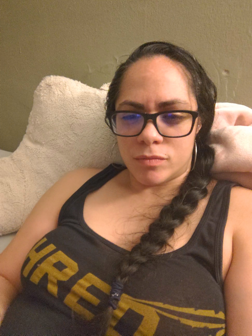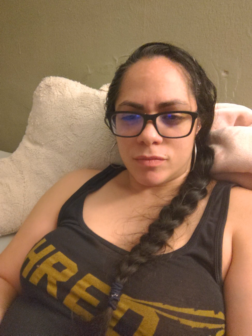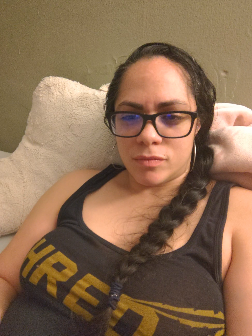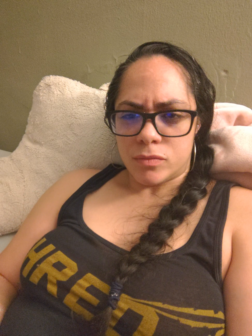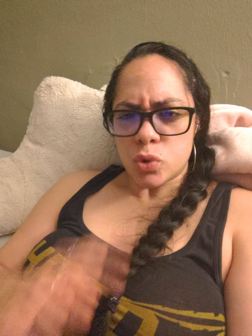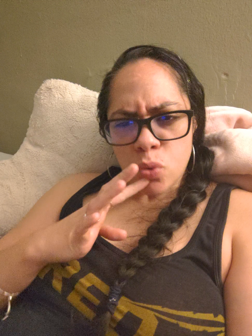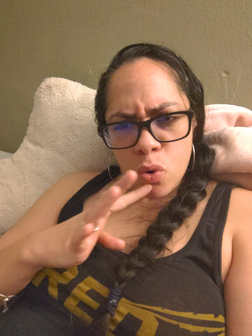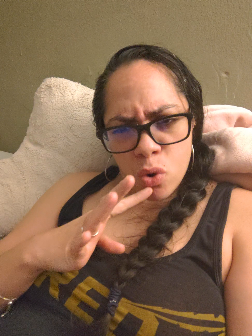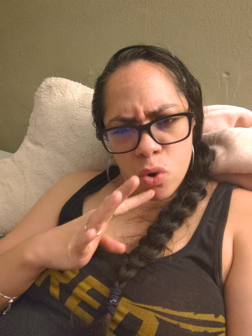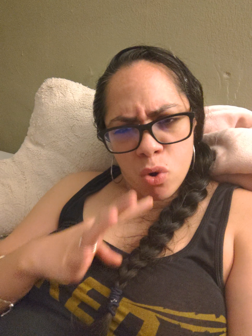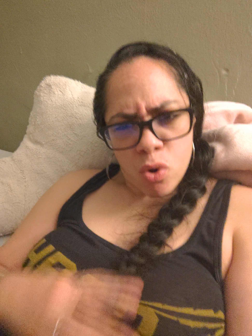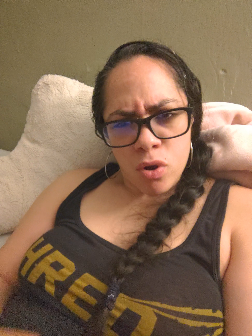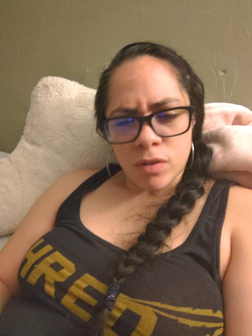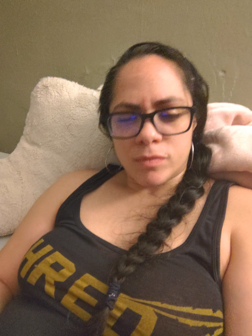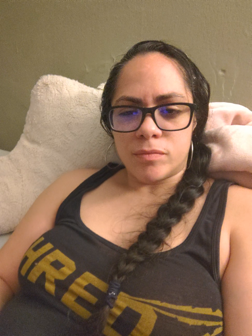talk